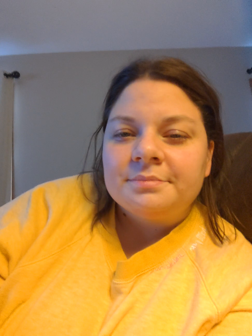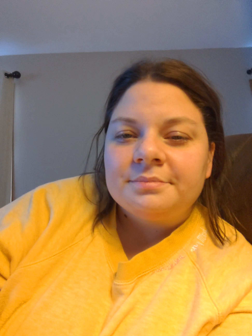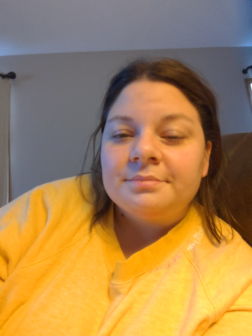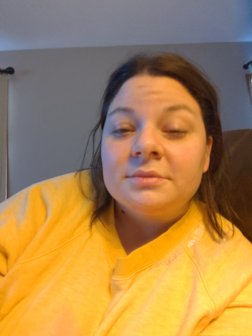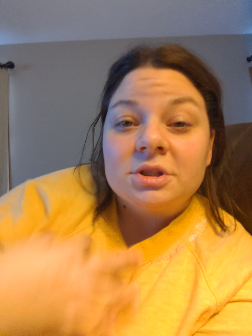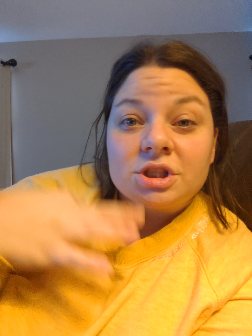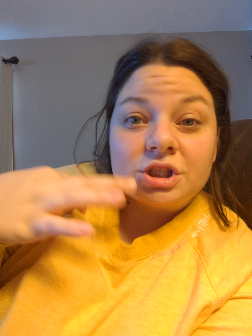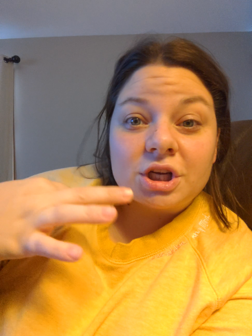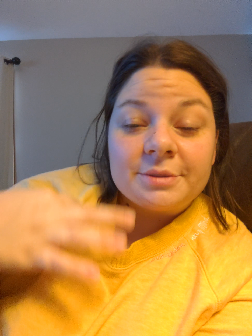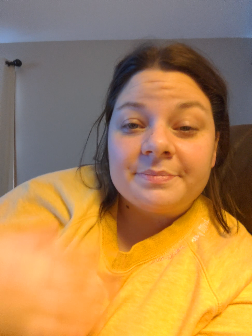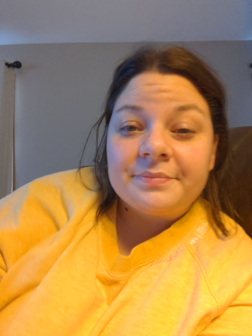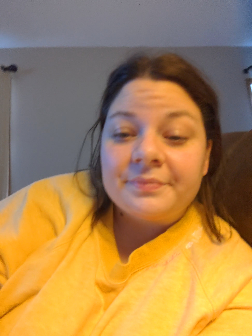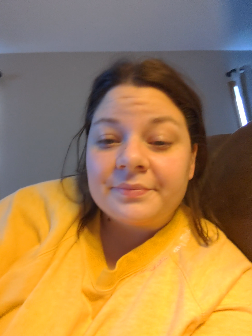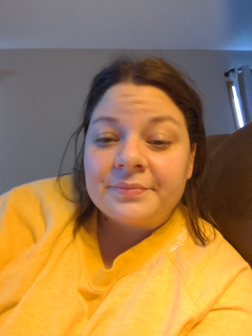shirt